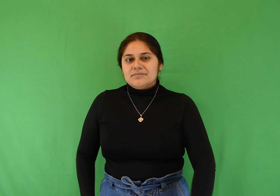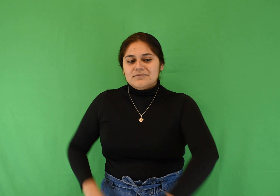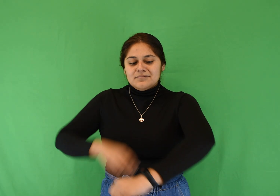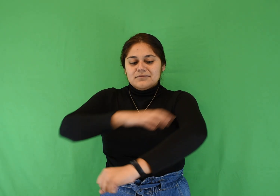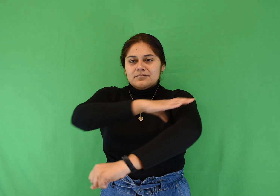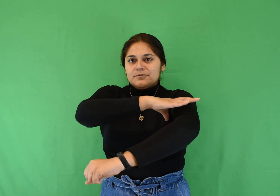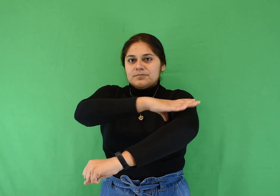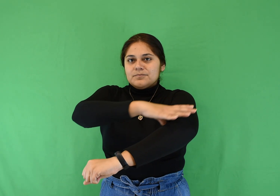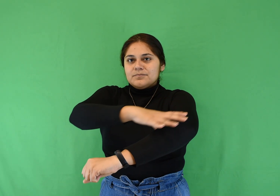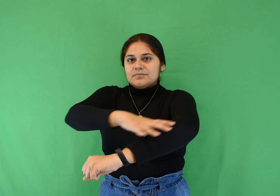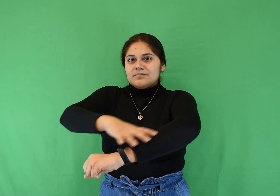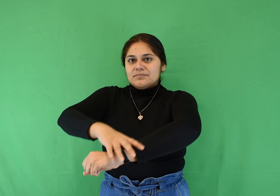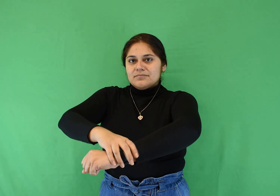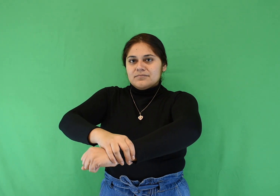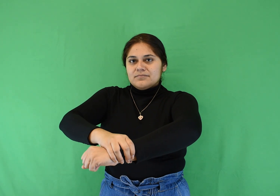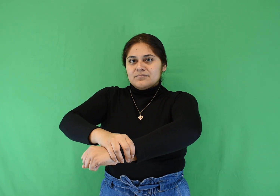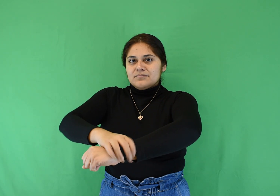brazo